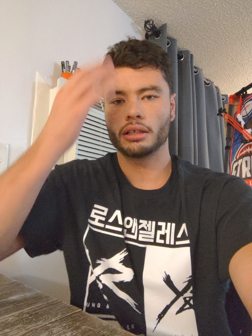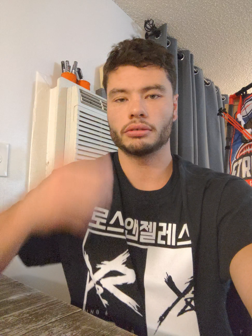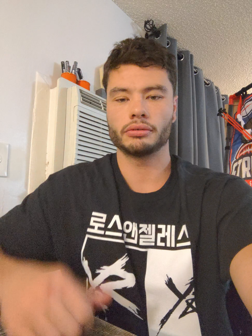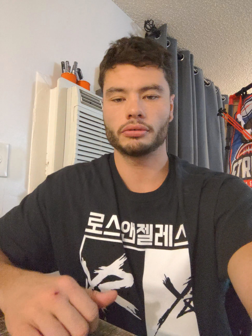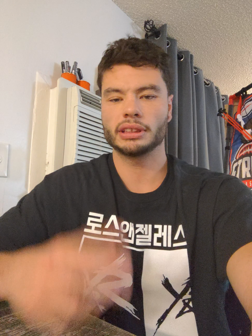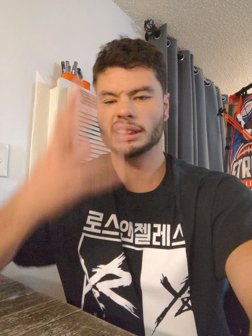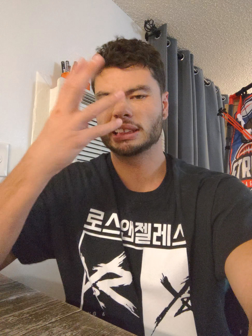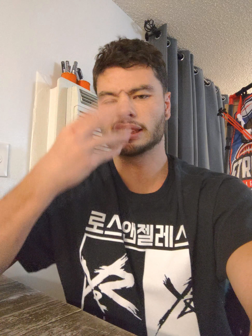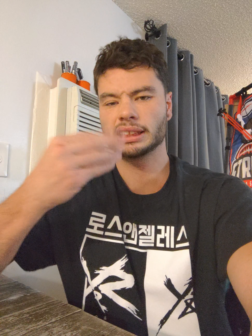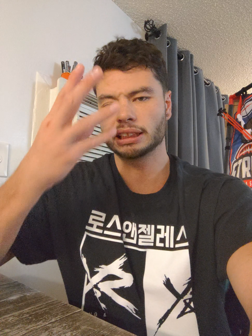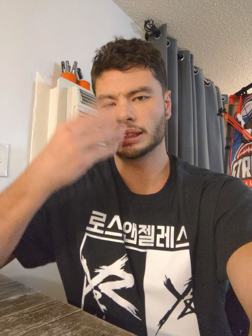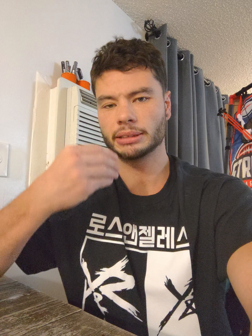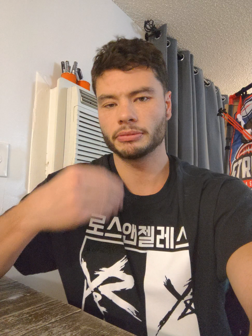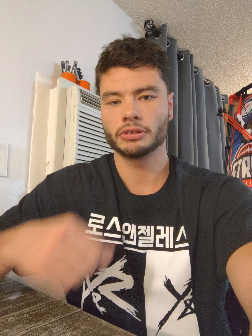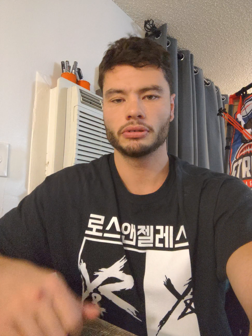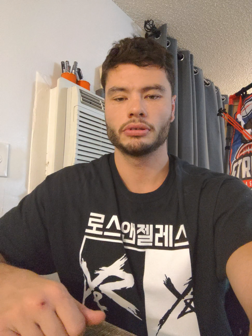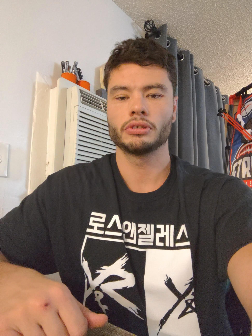sleepy